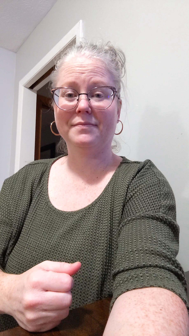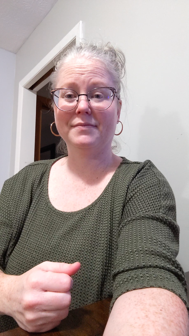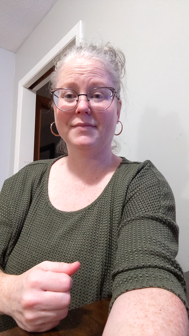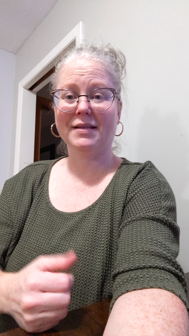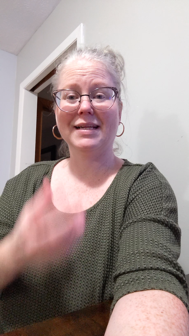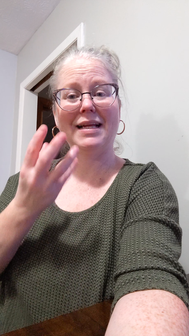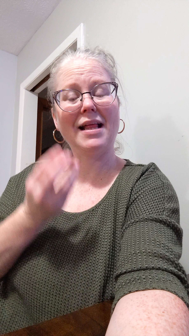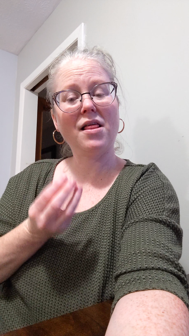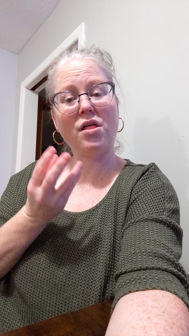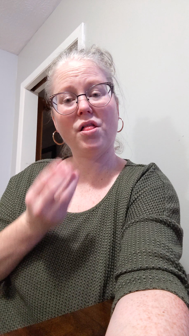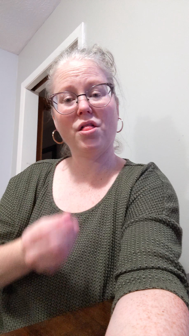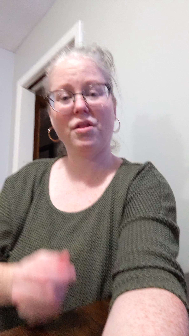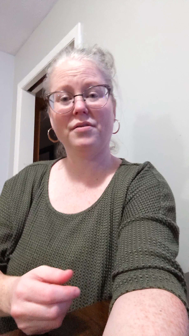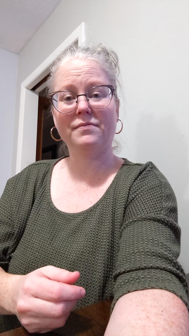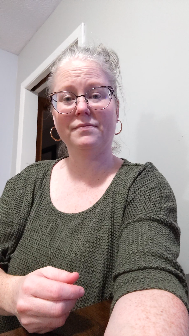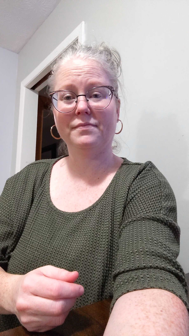gentle